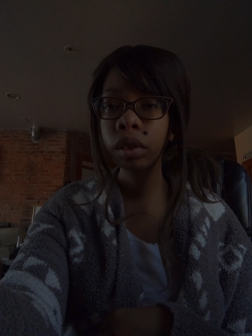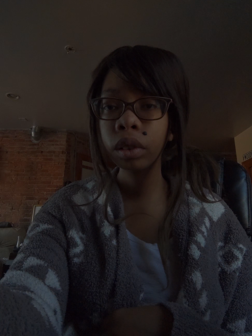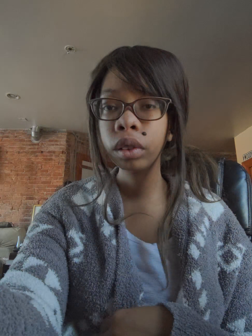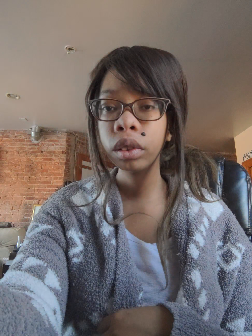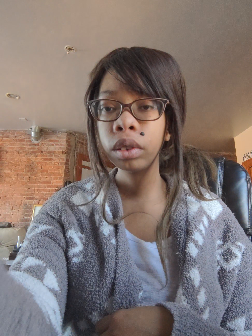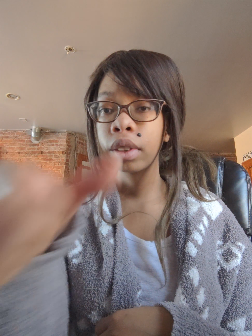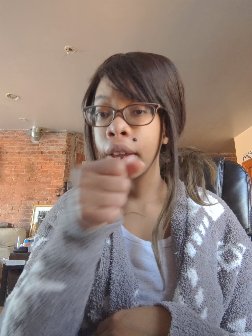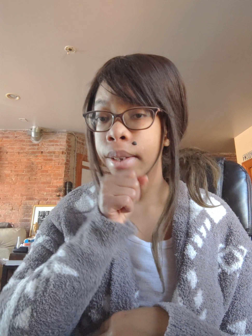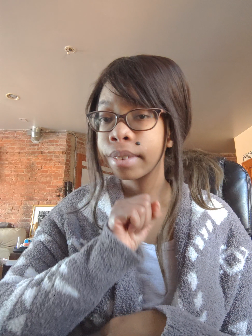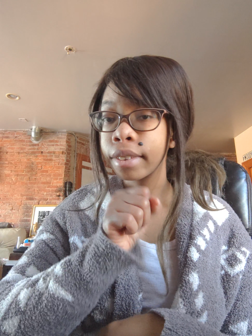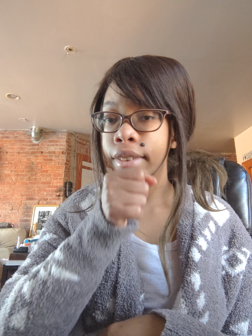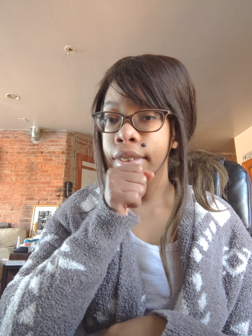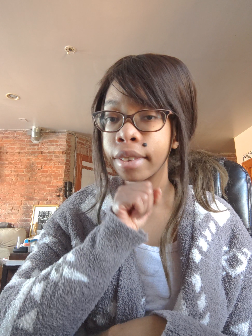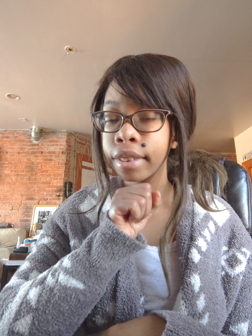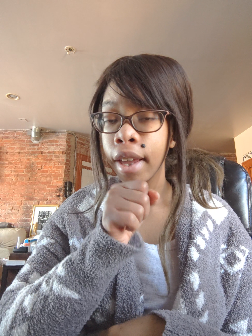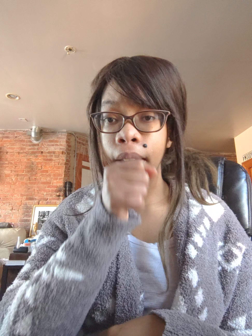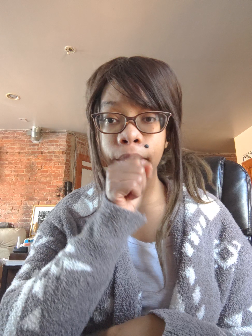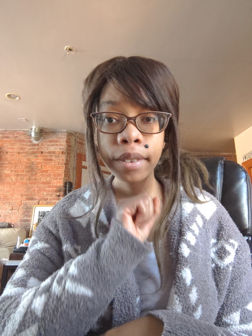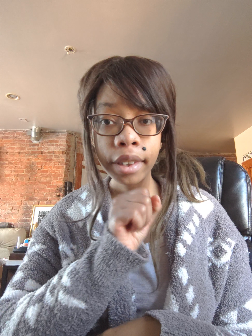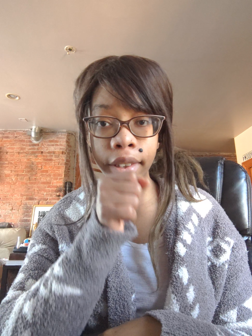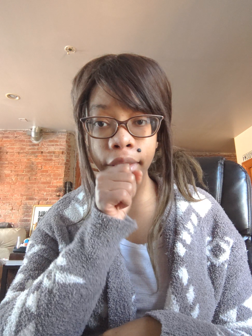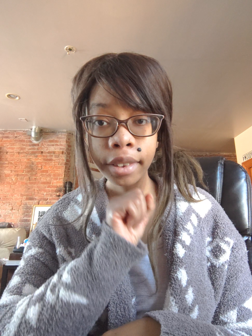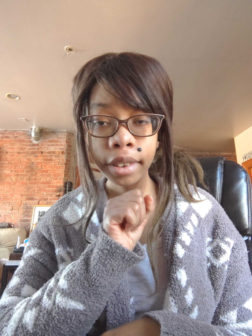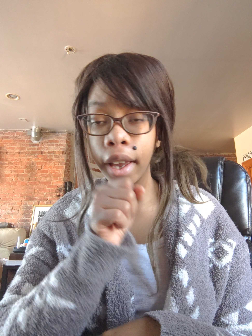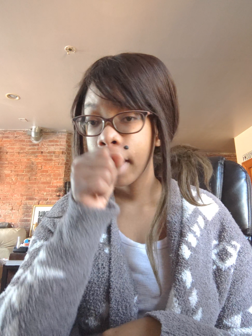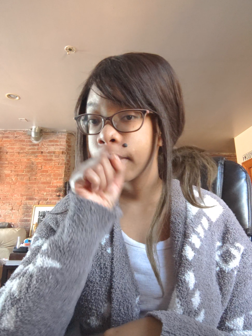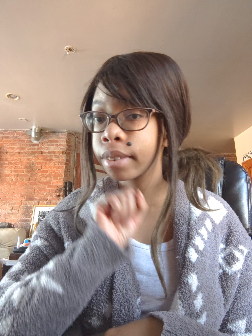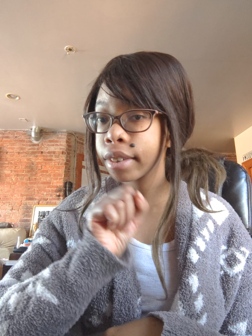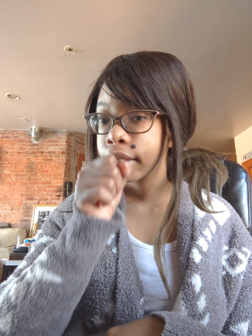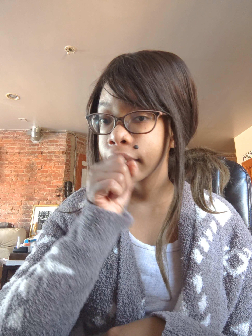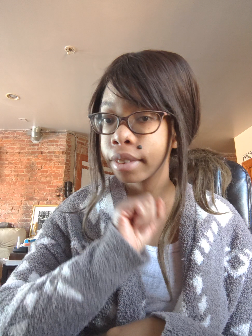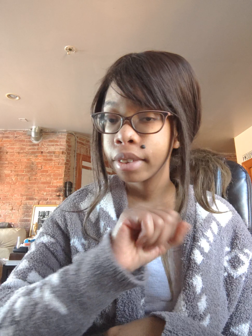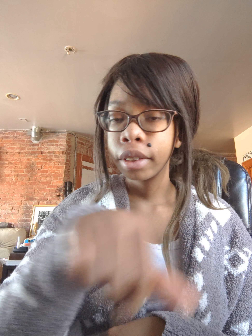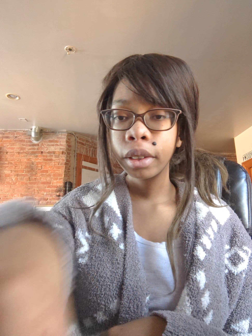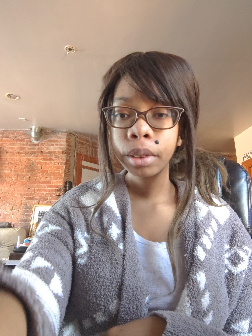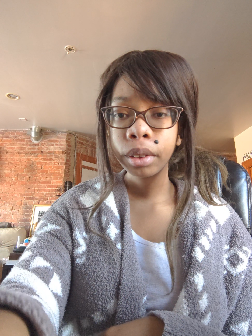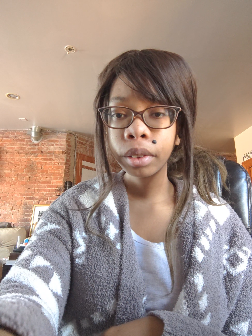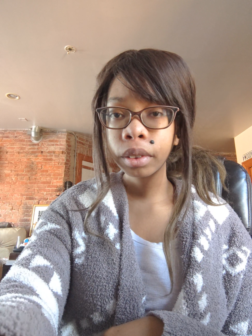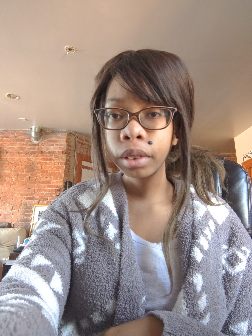ice cream